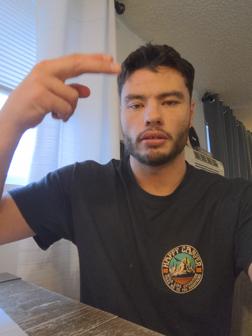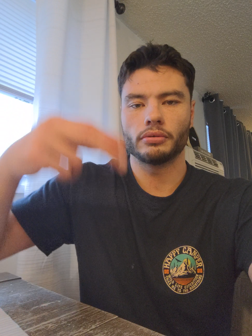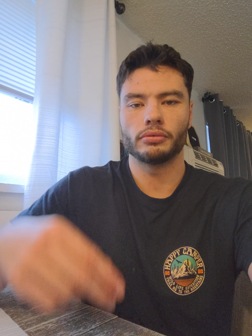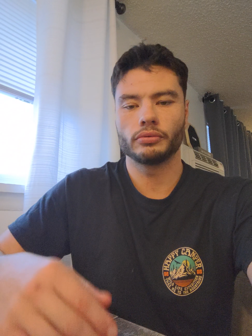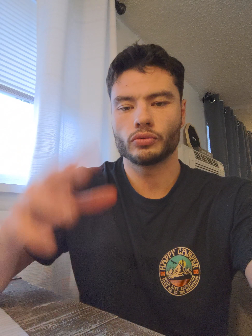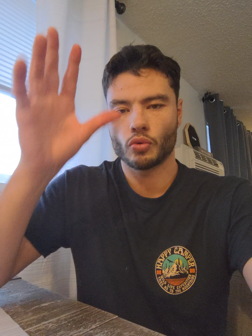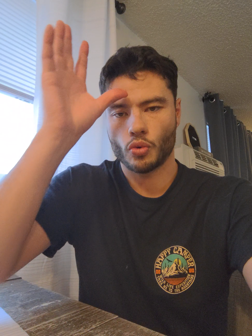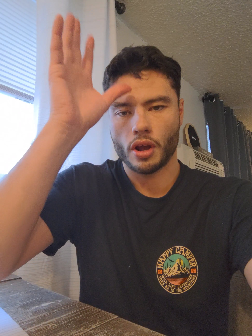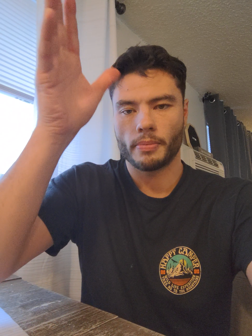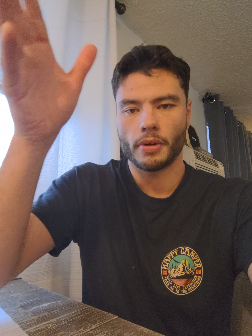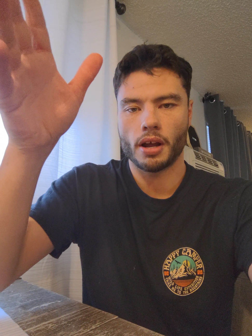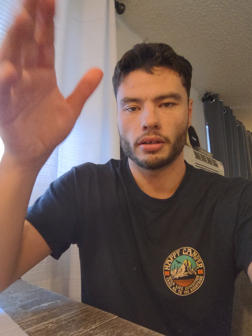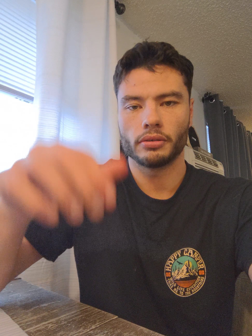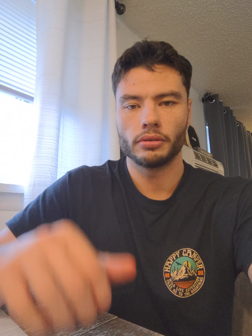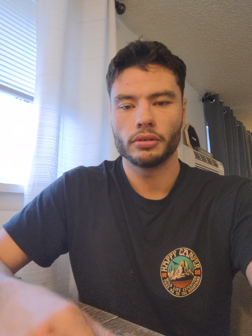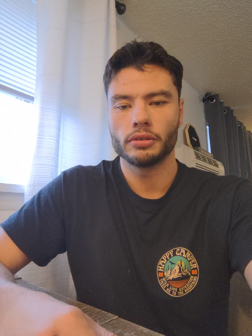grandpa